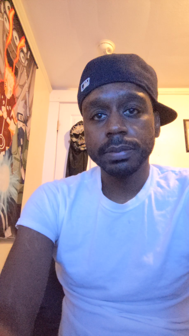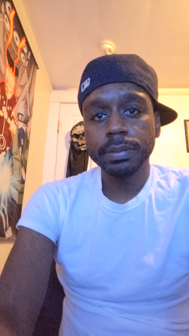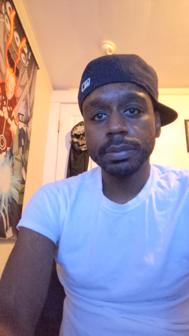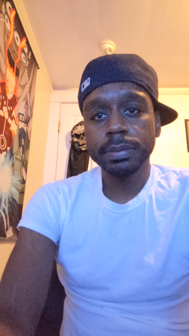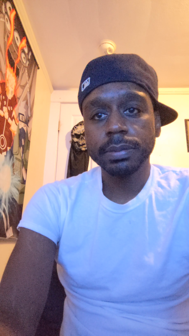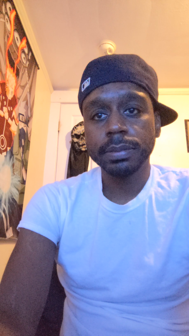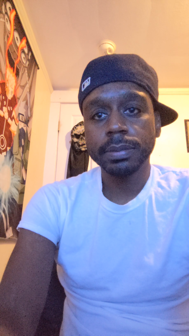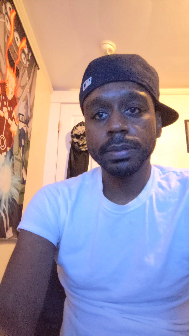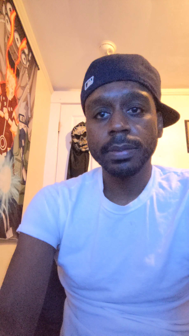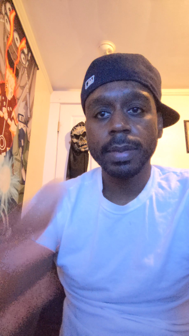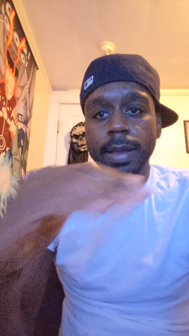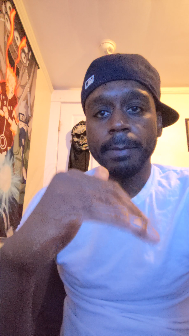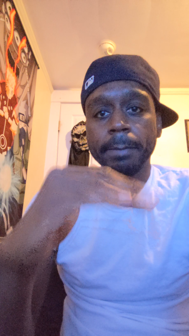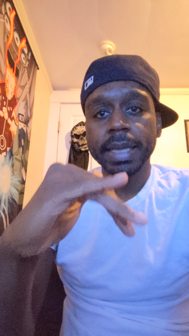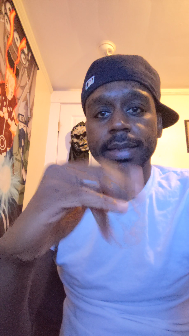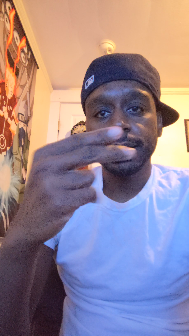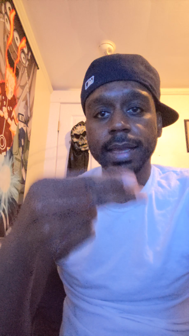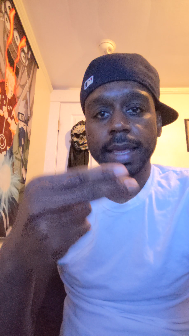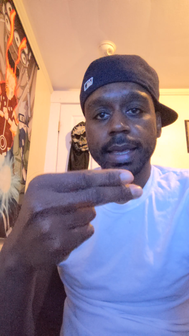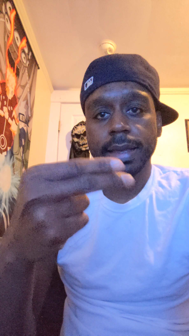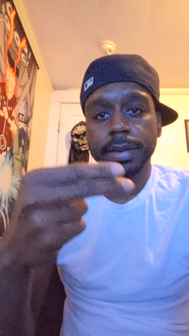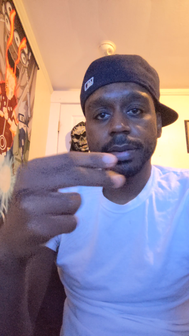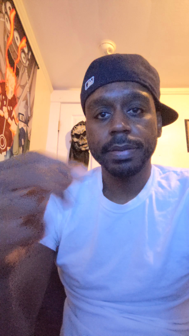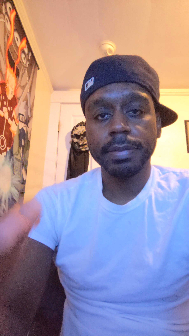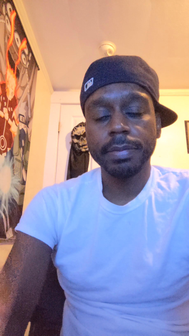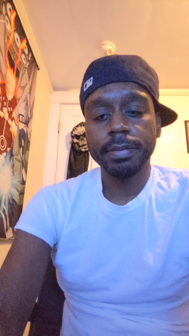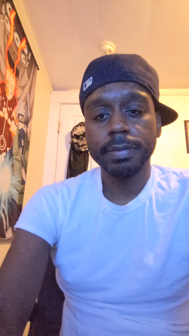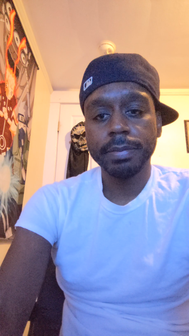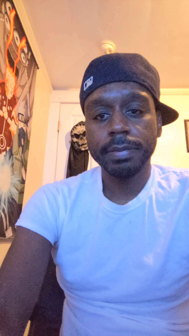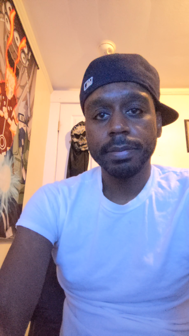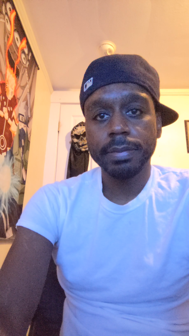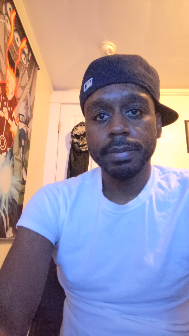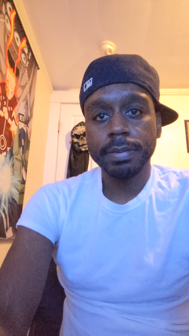pet's name